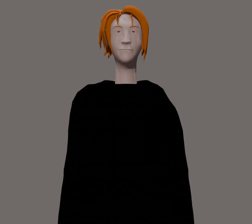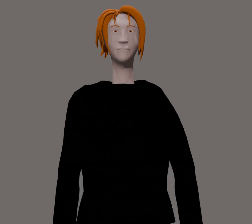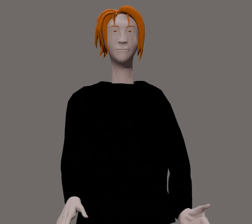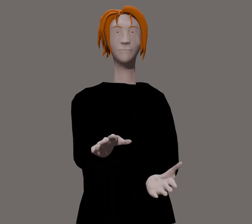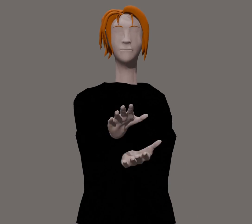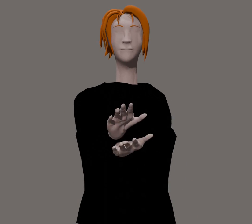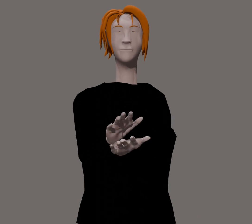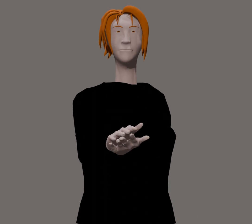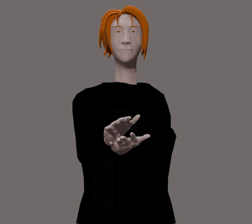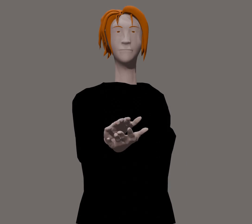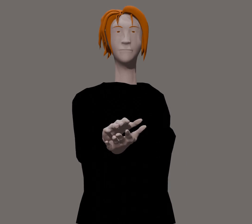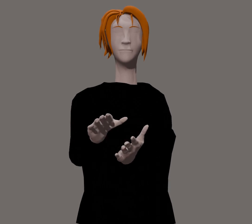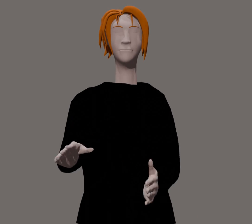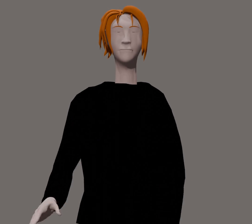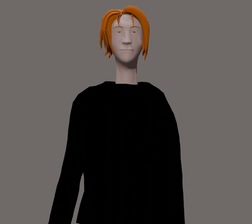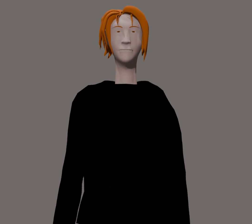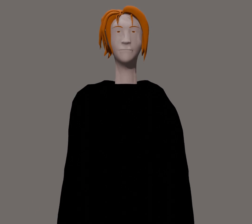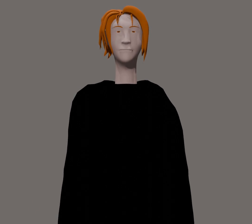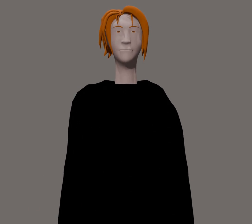Commend